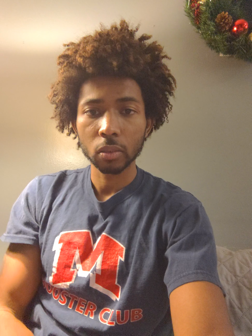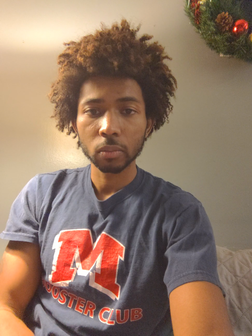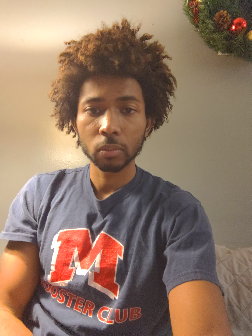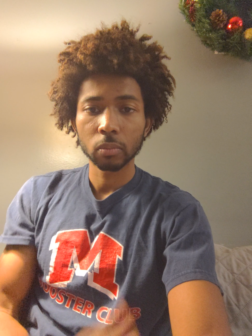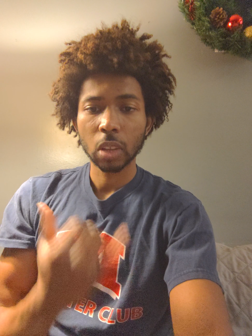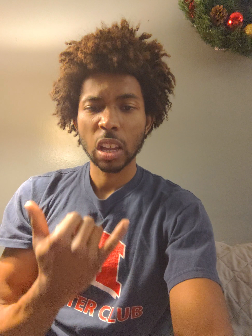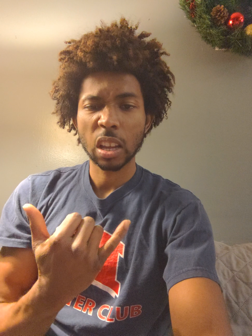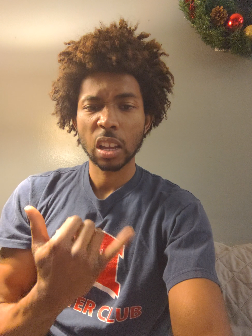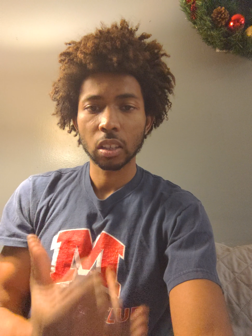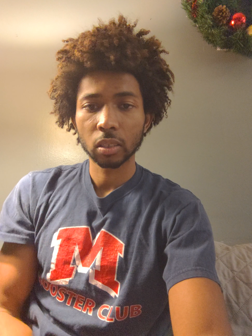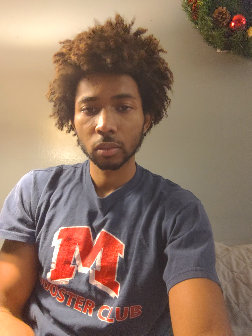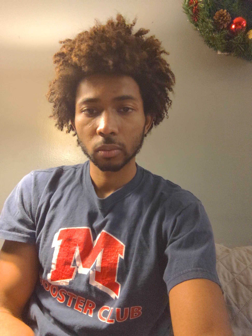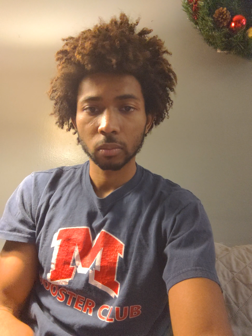now